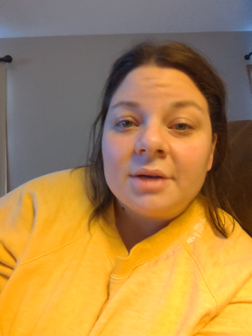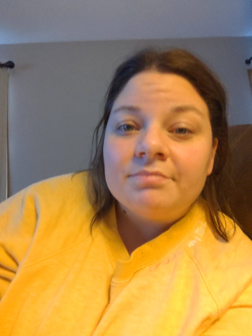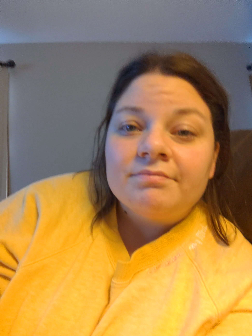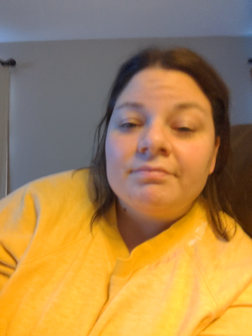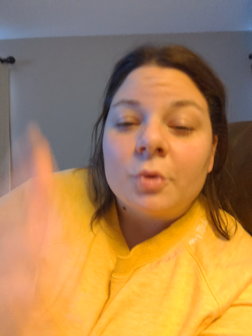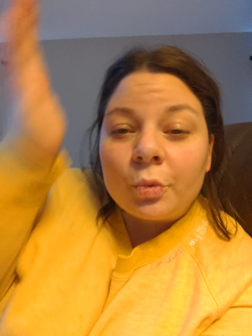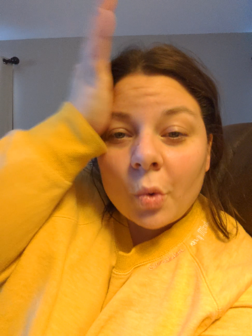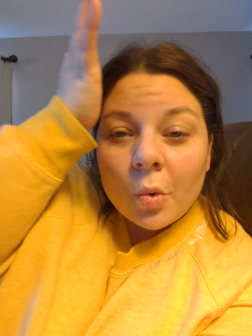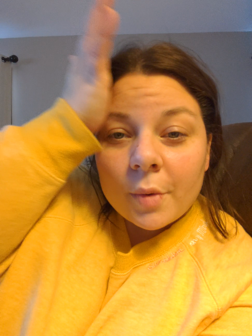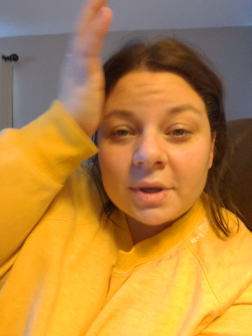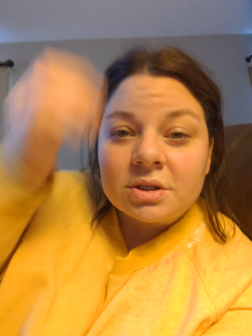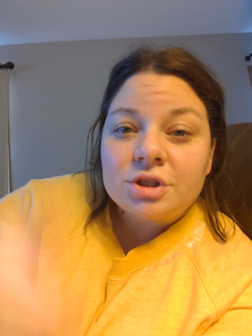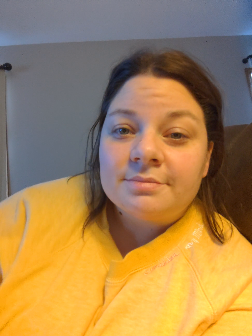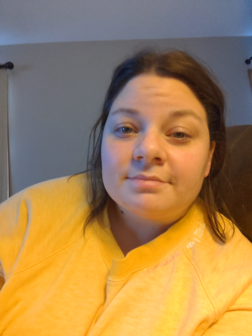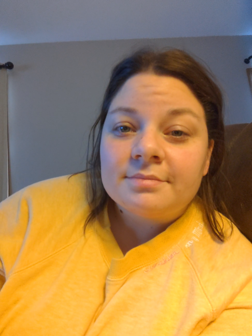garbage